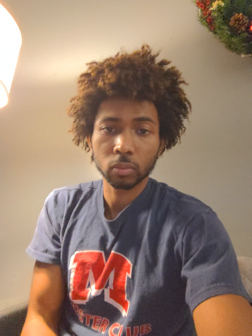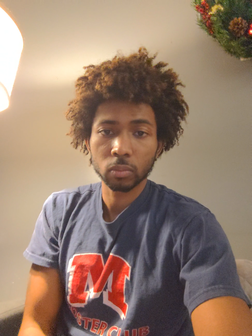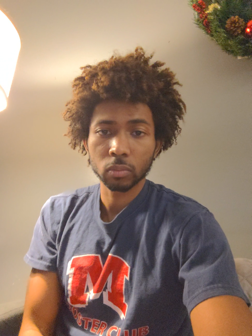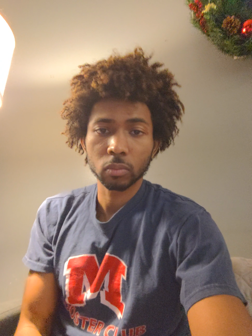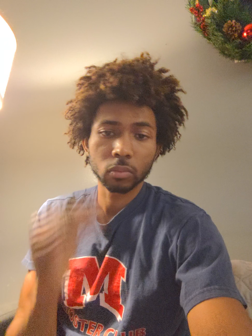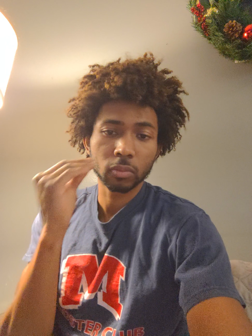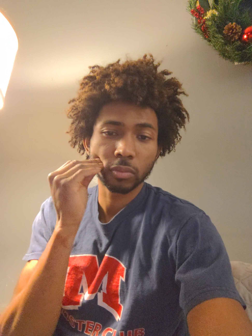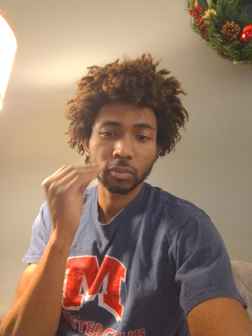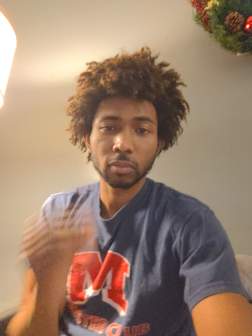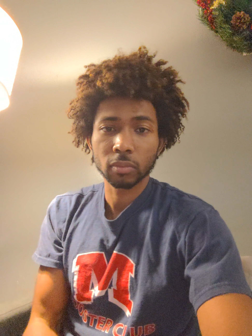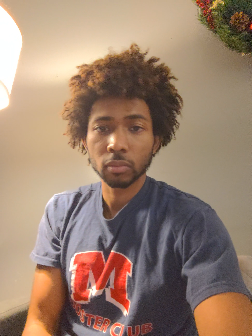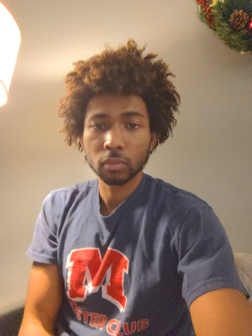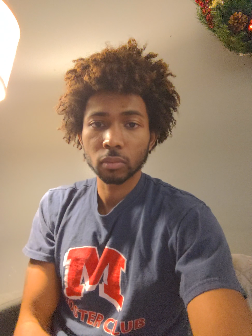kiss